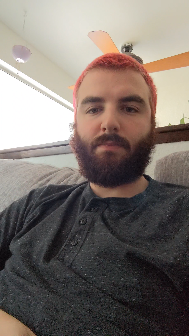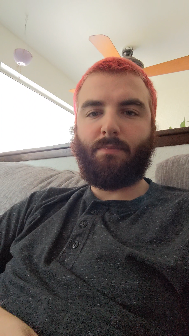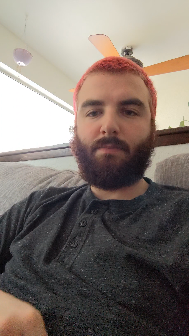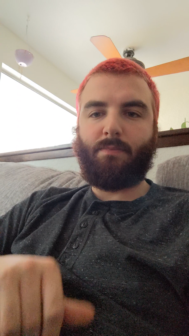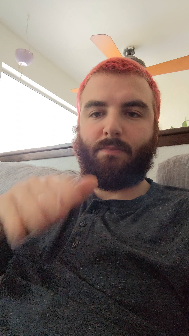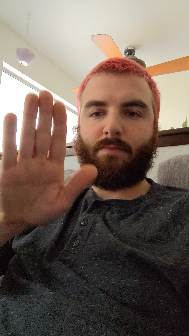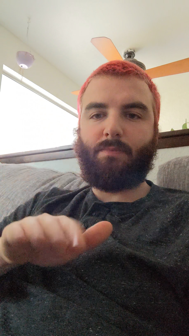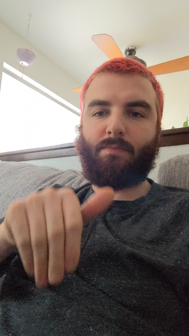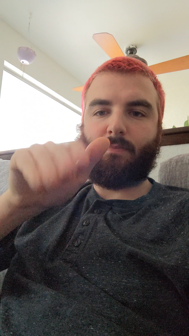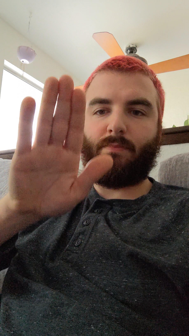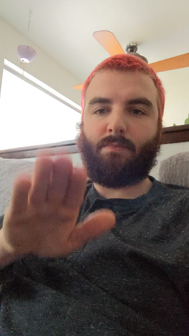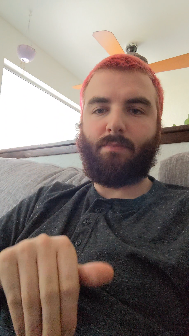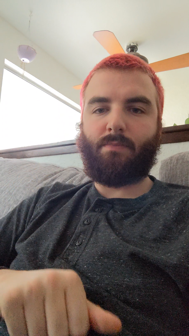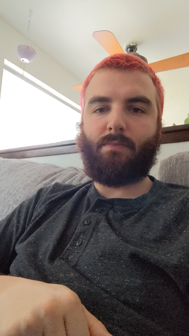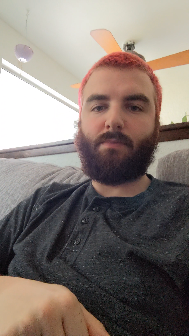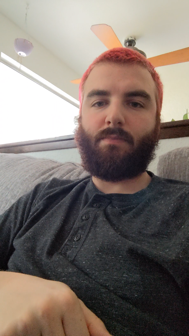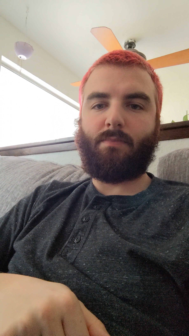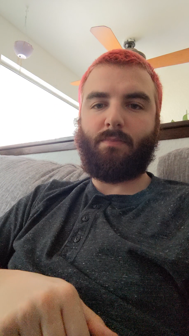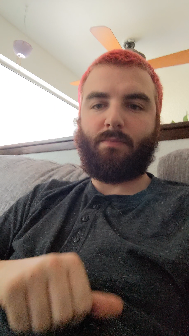paint